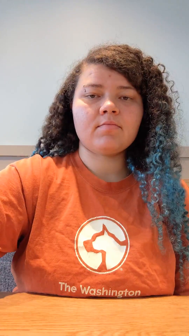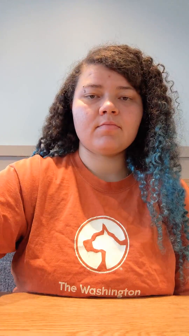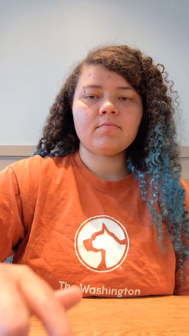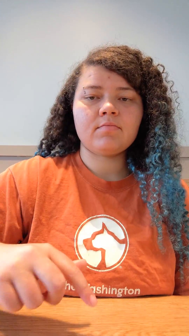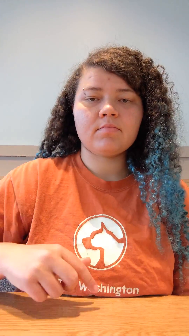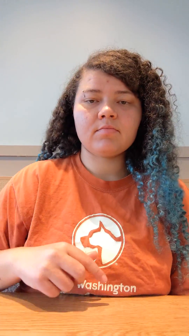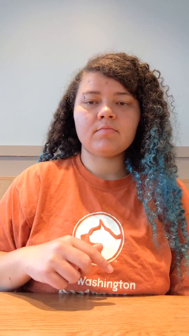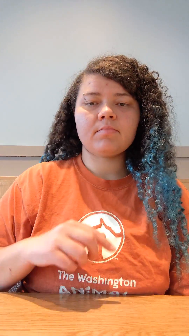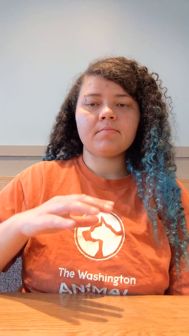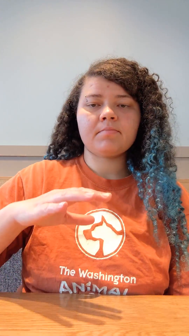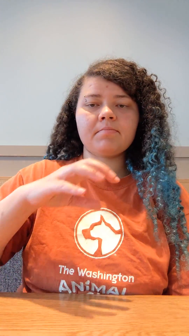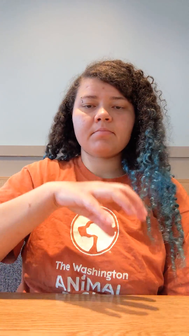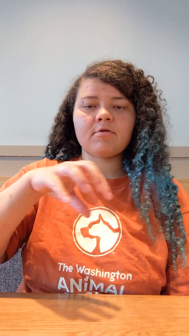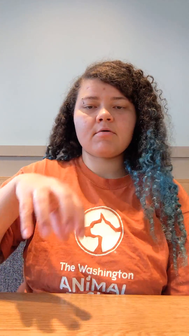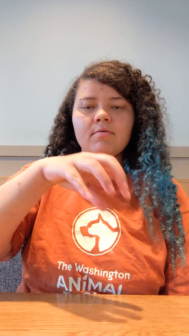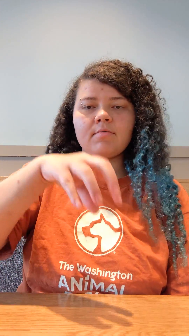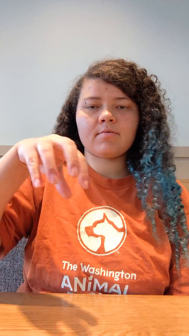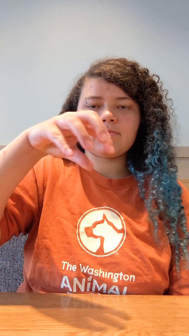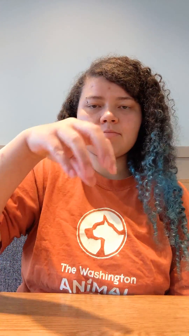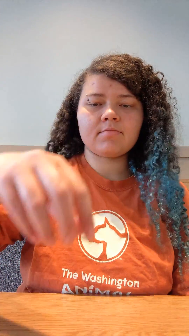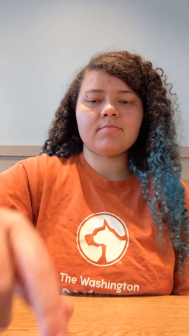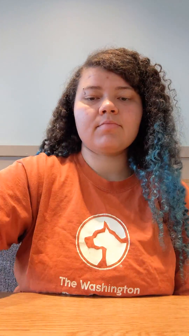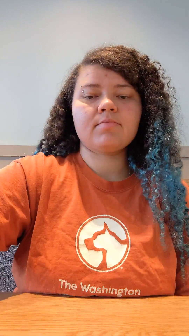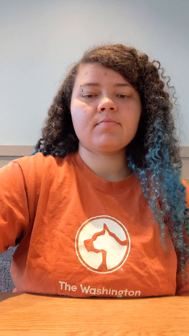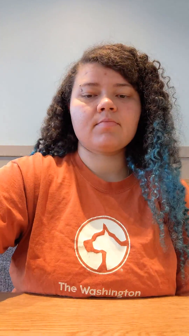block